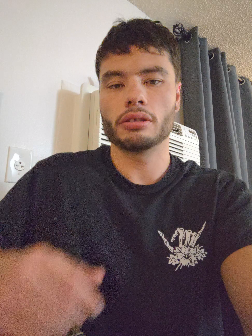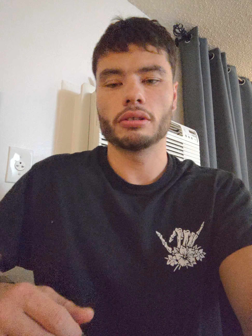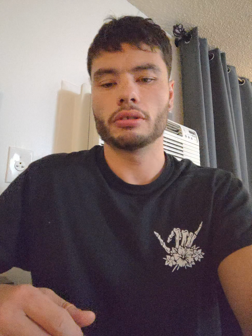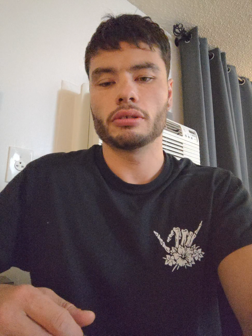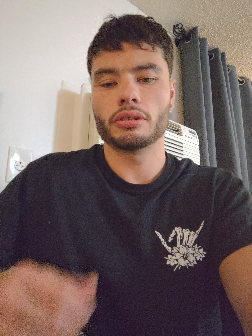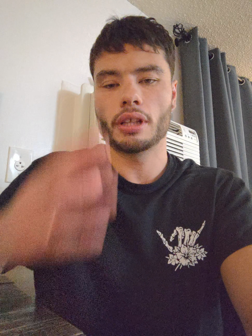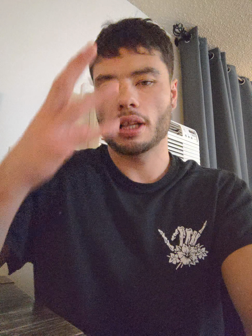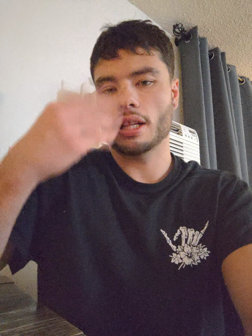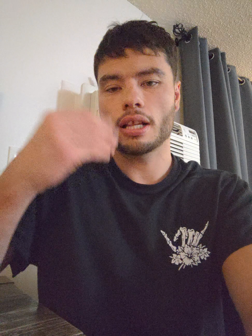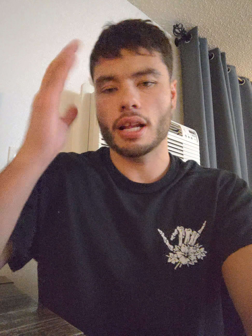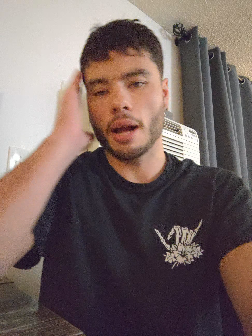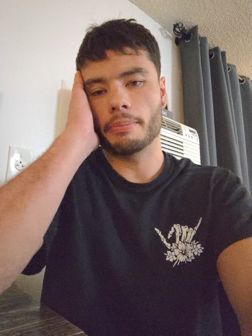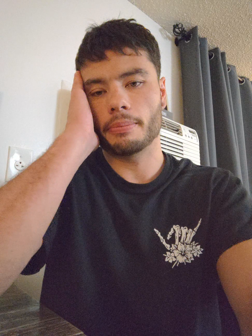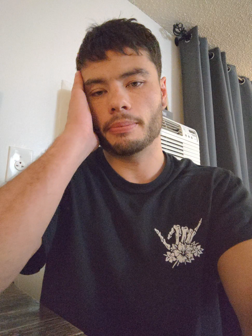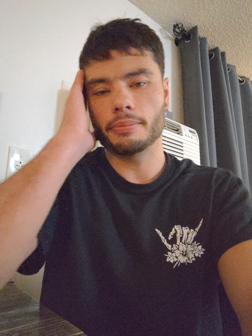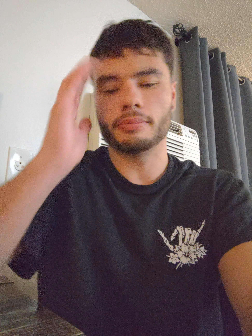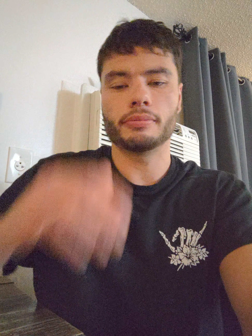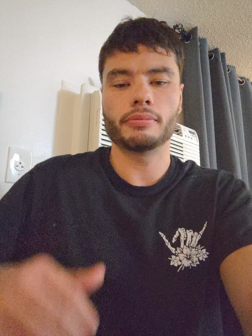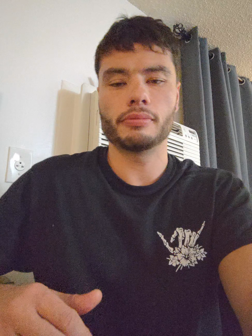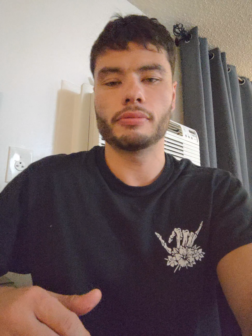nap